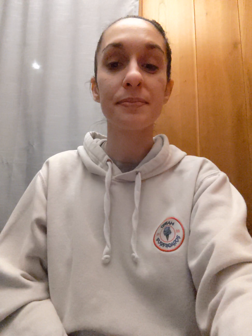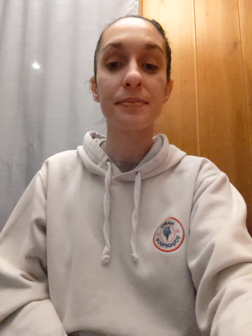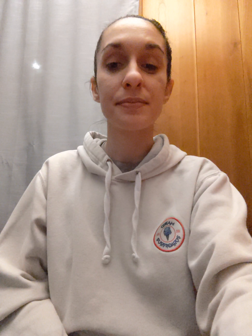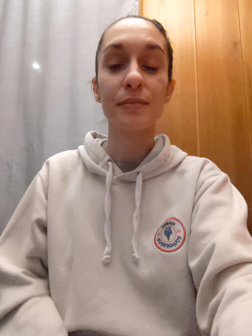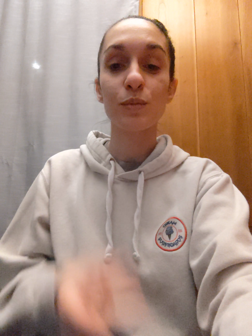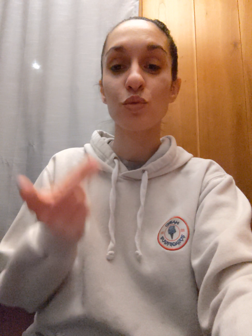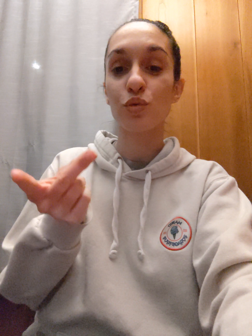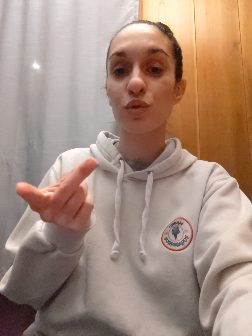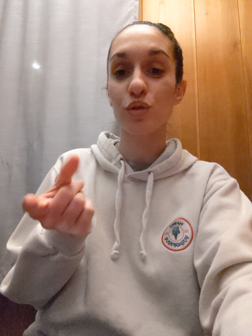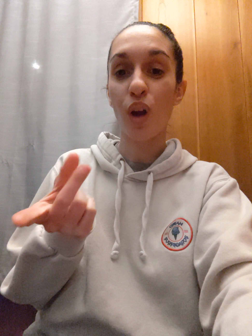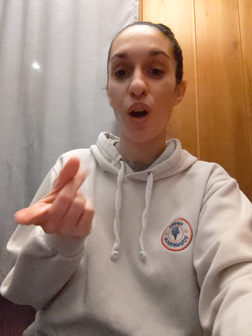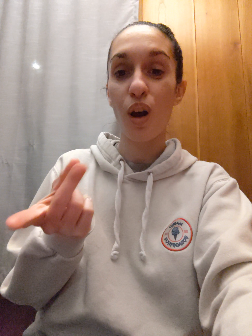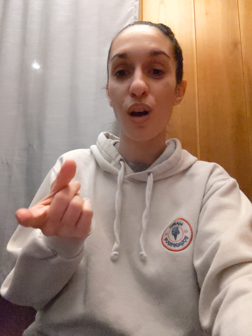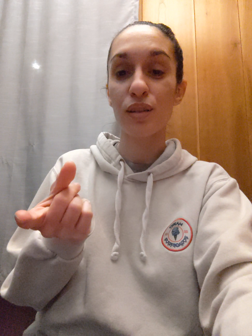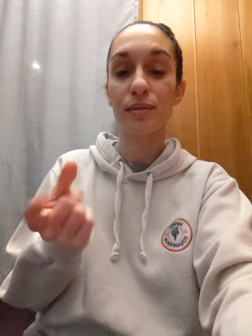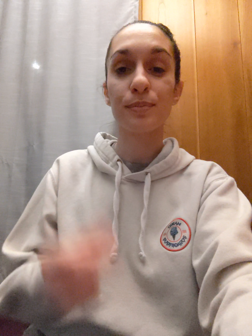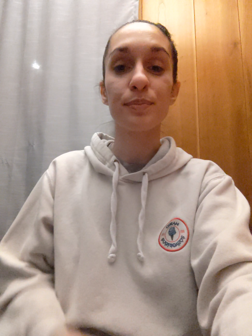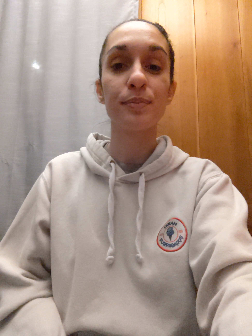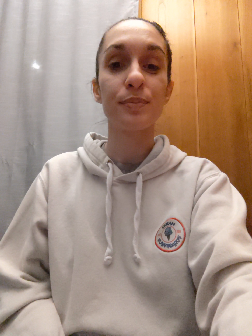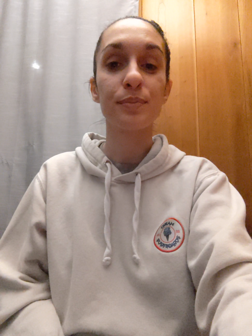dog